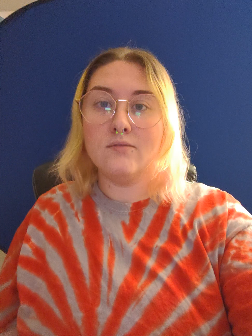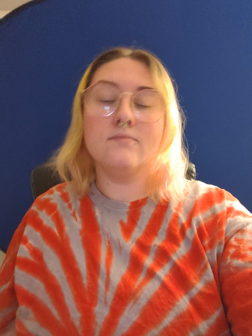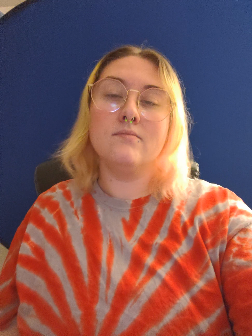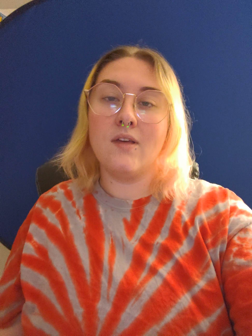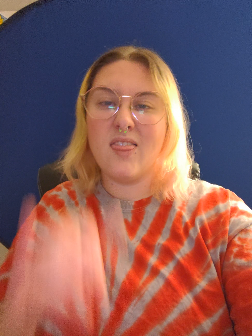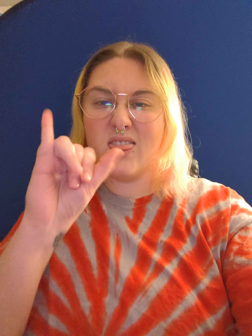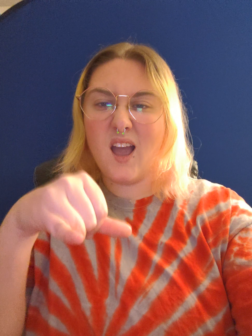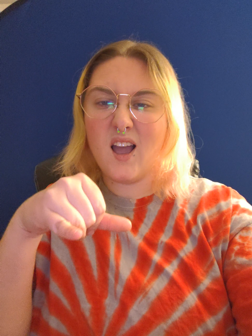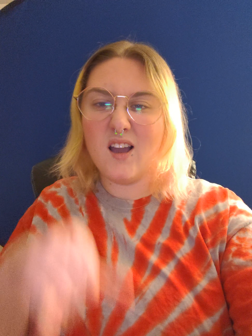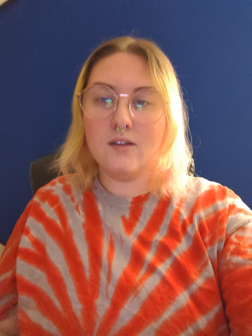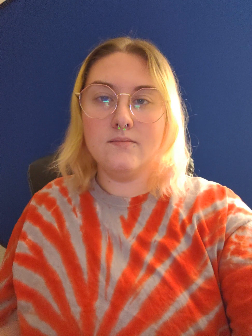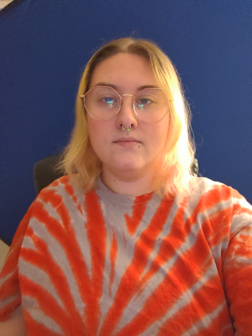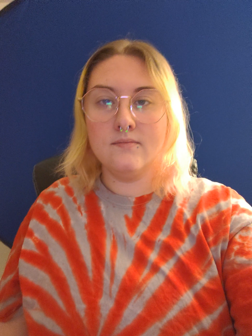that